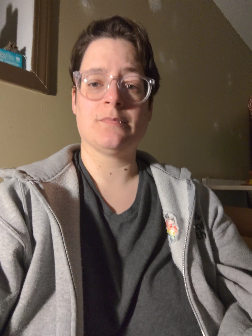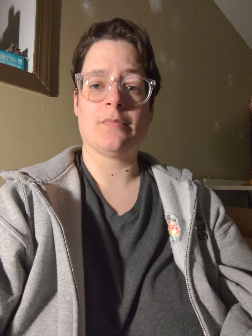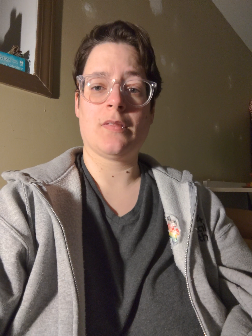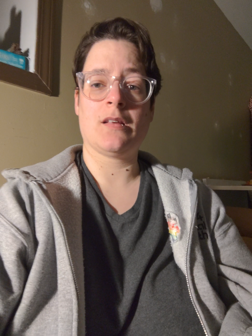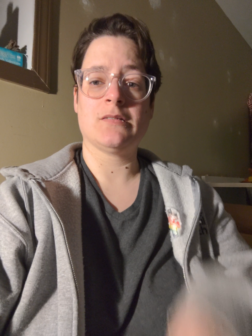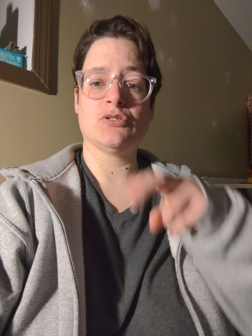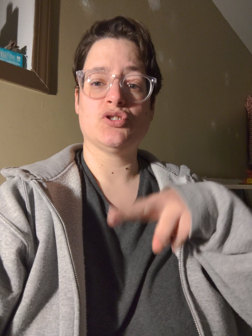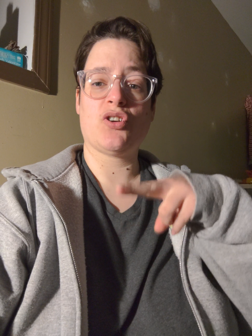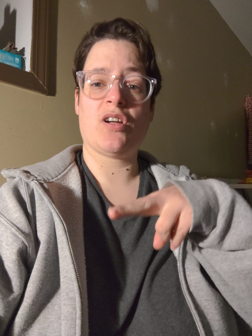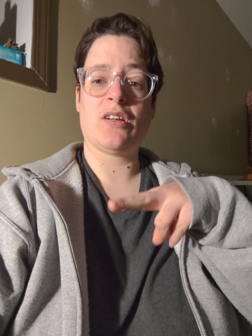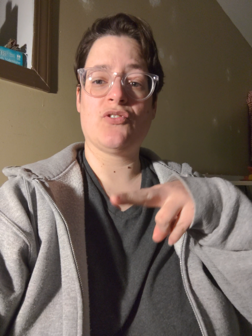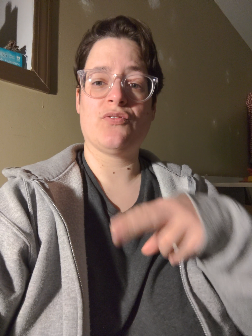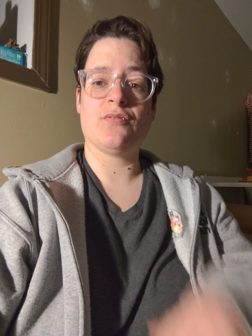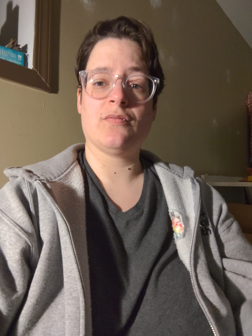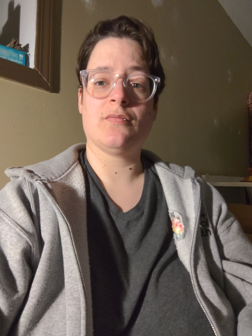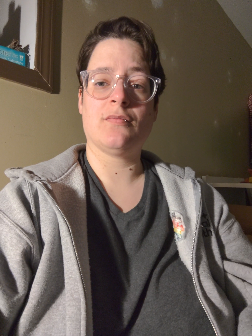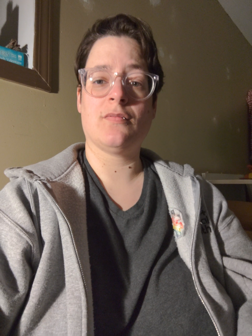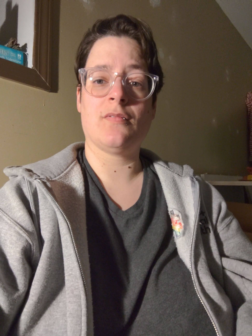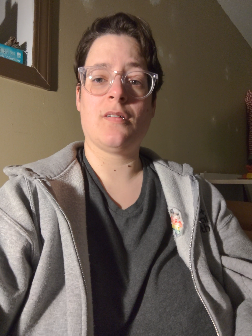chair